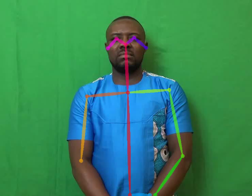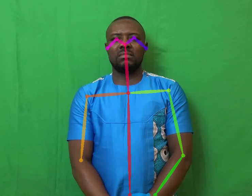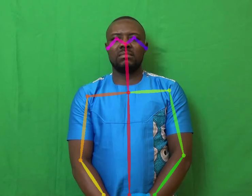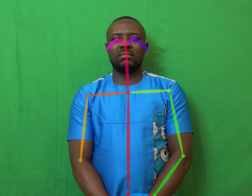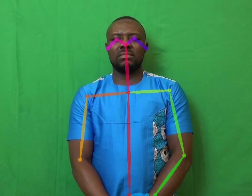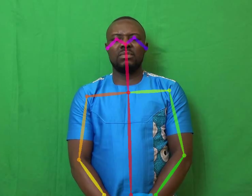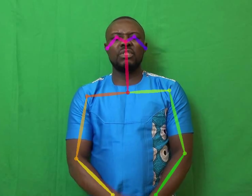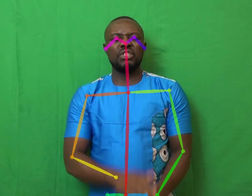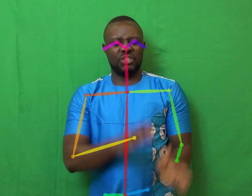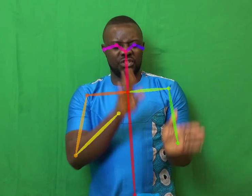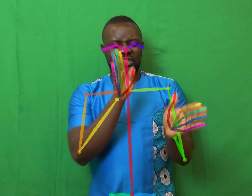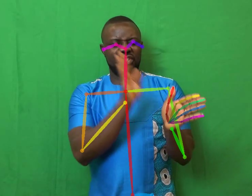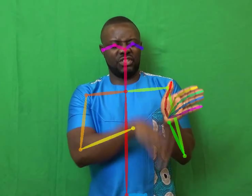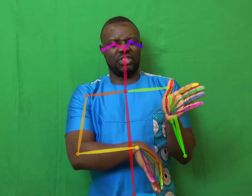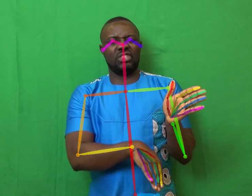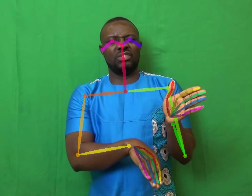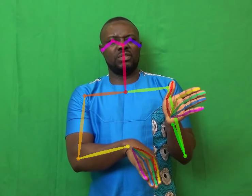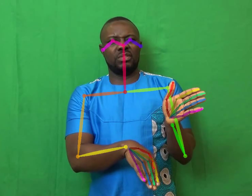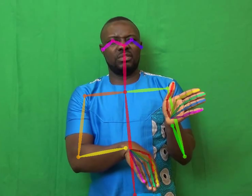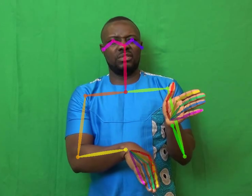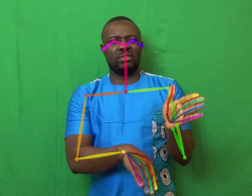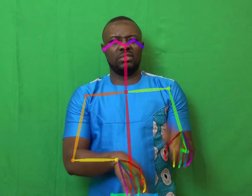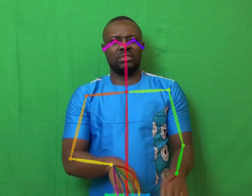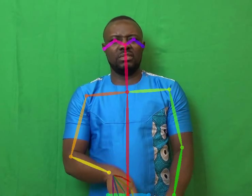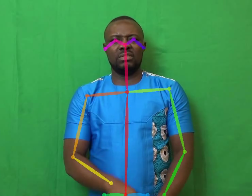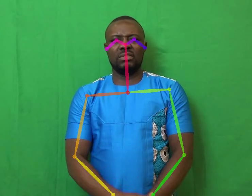cheap